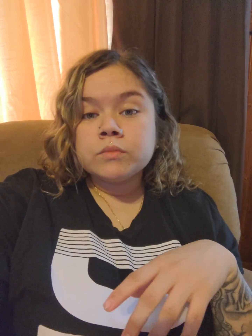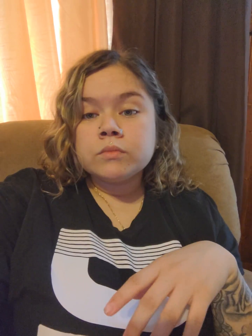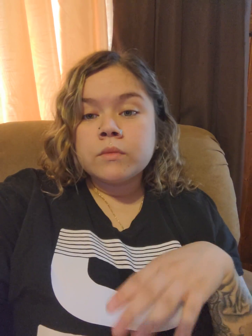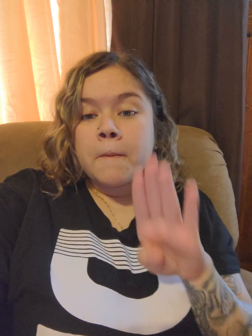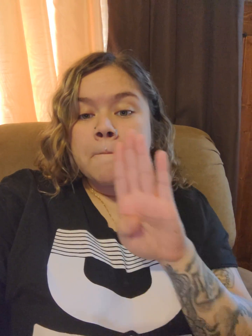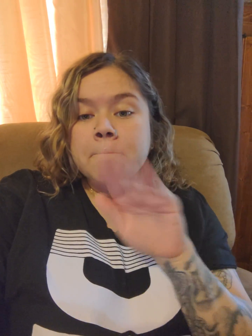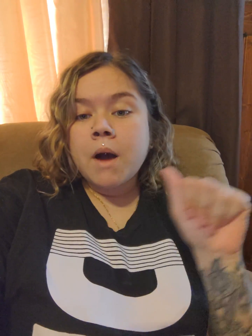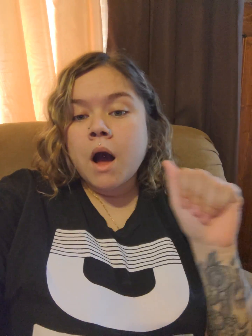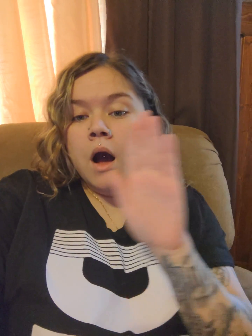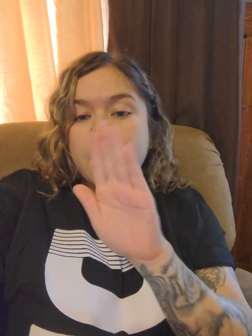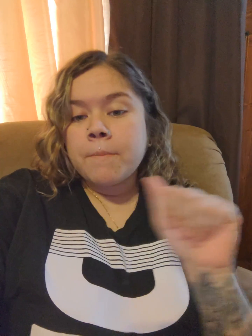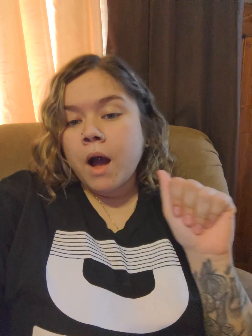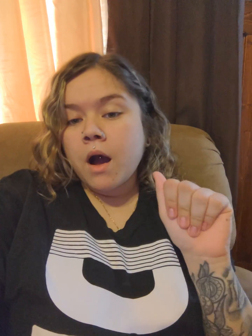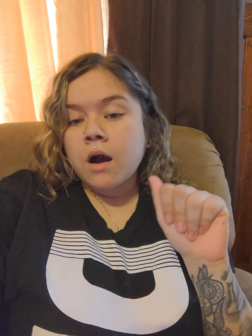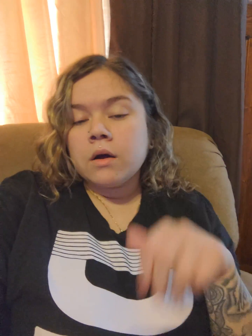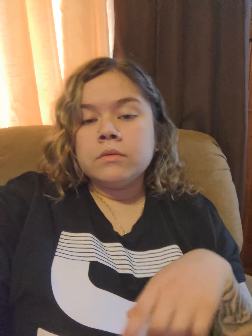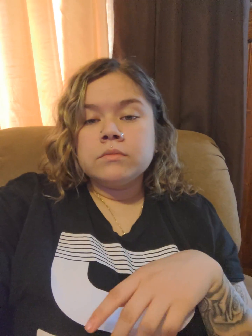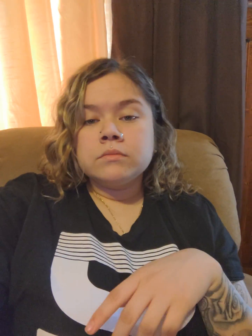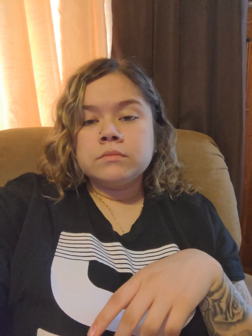baa baa